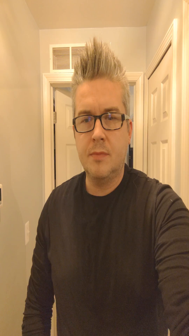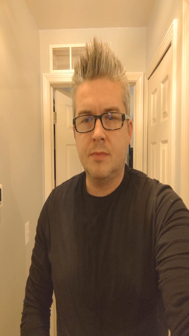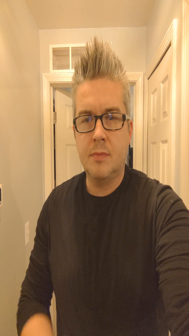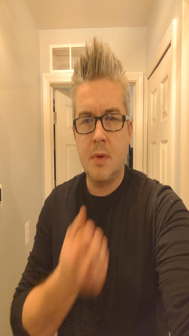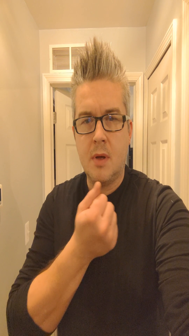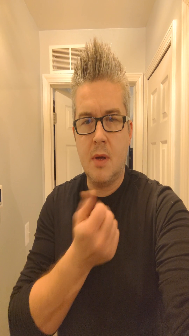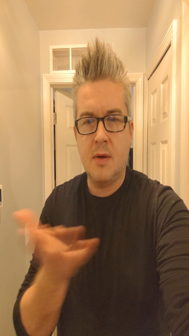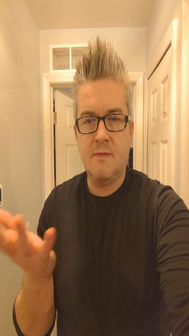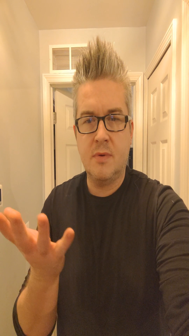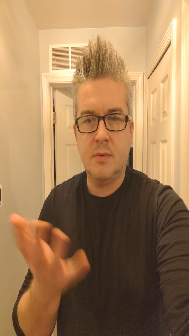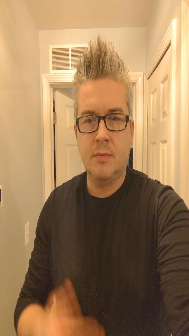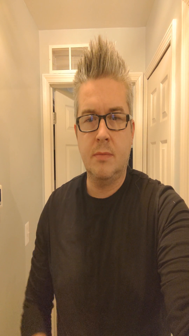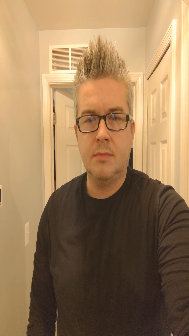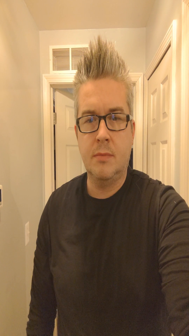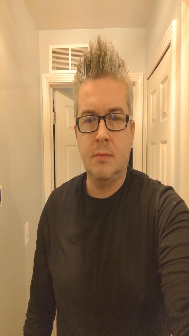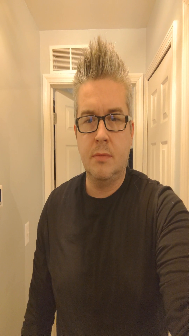every